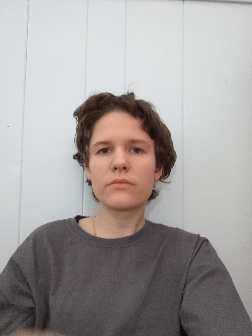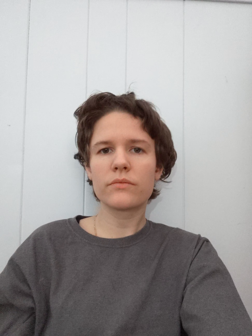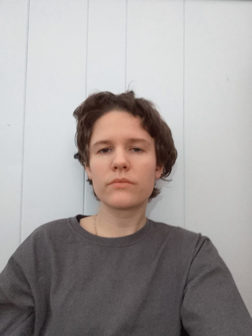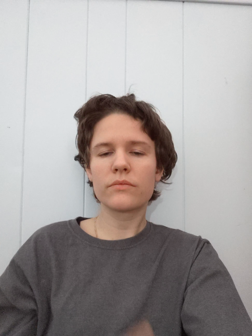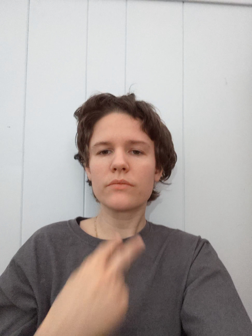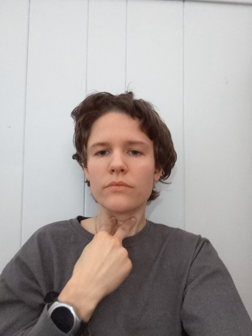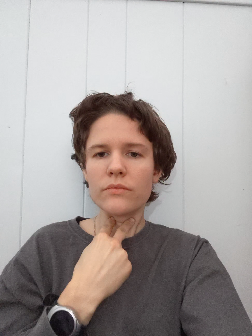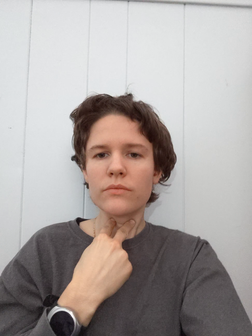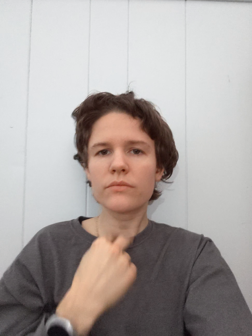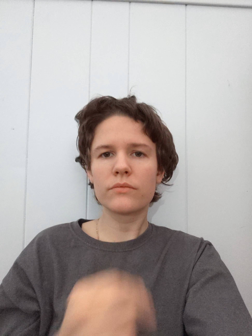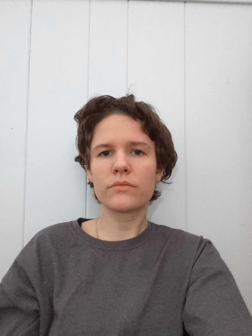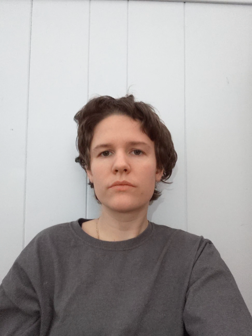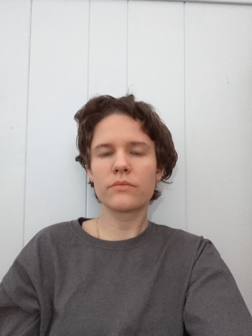stuck